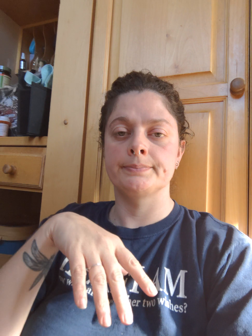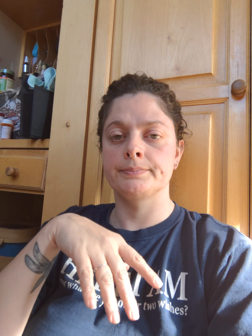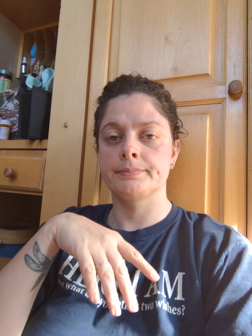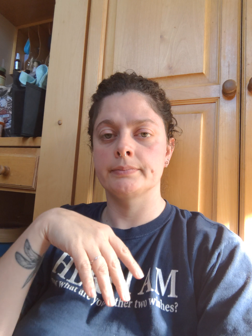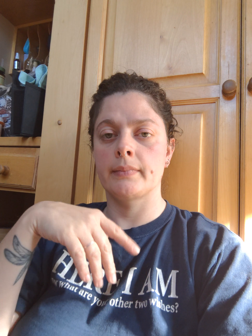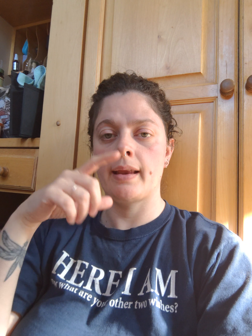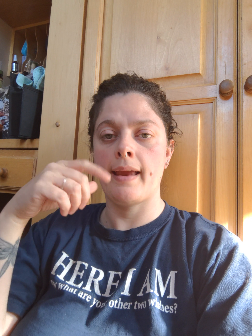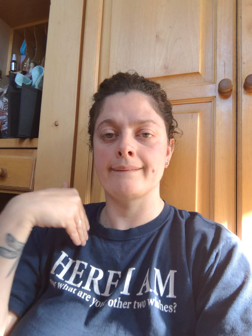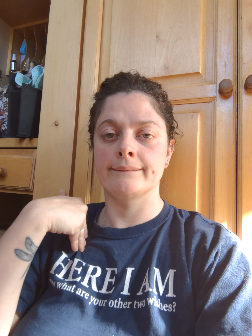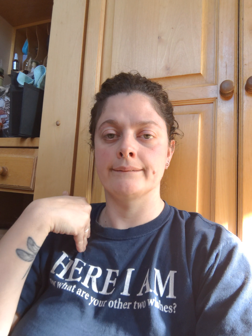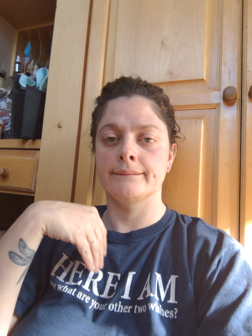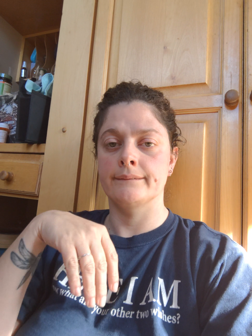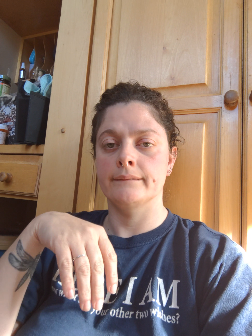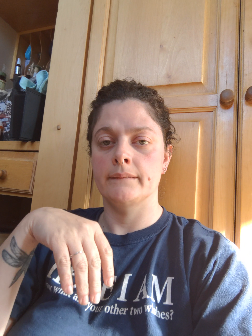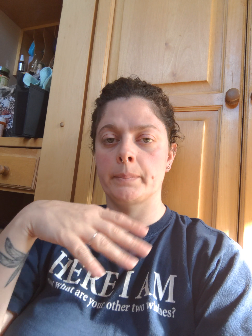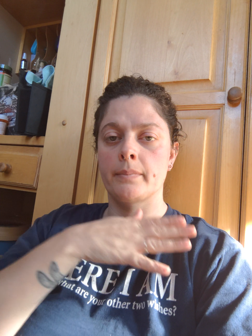have